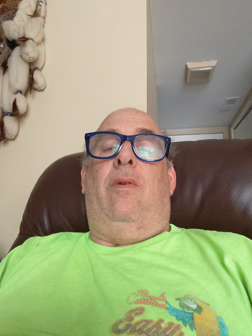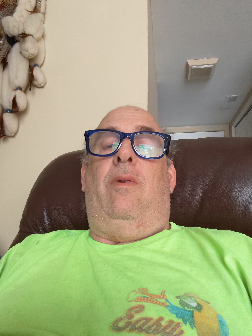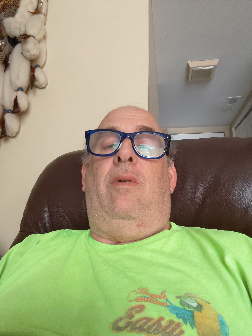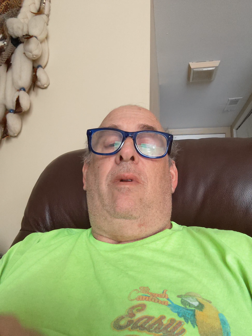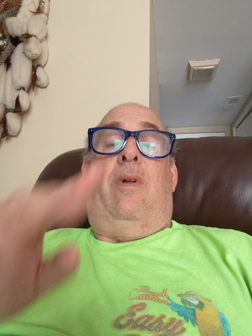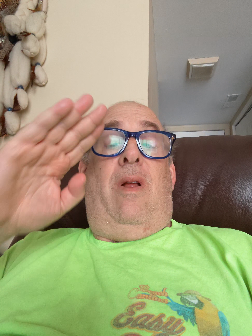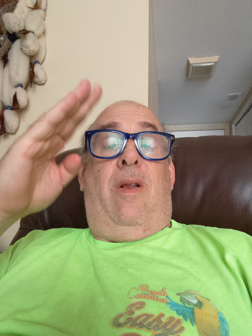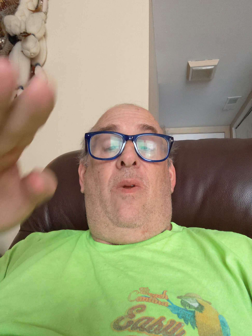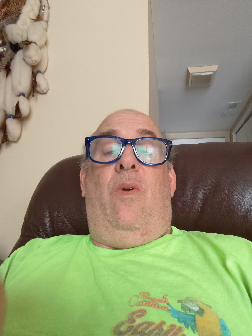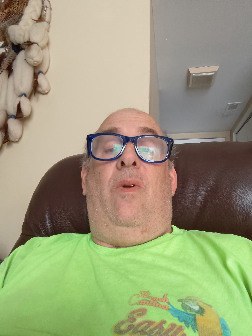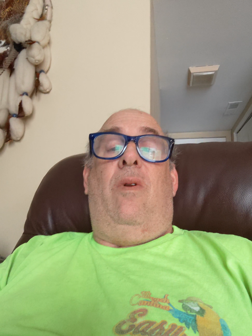hello